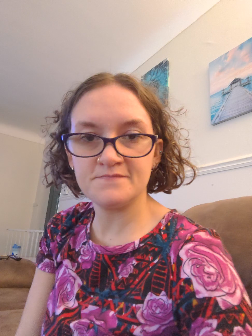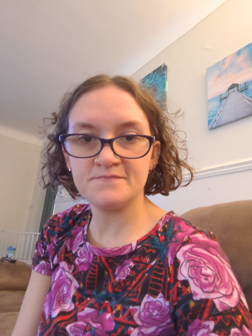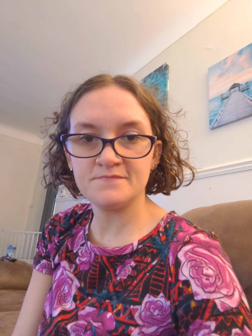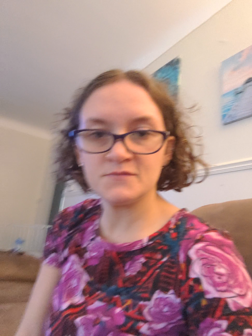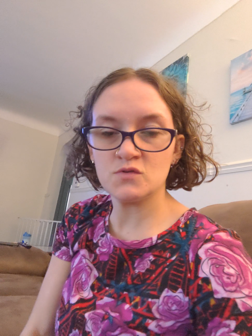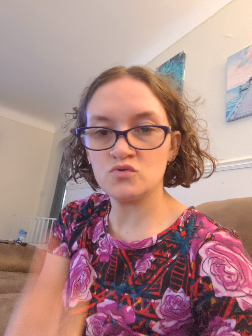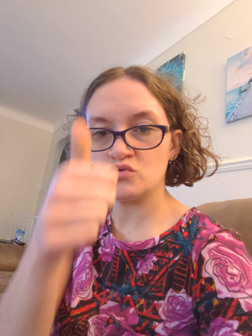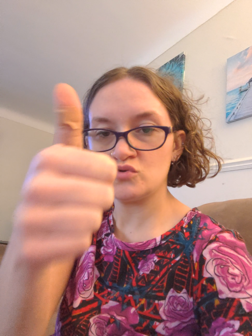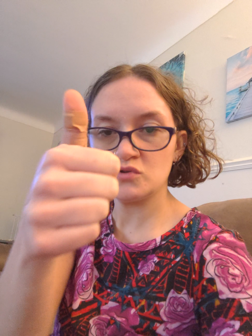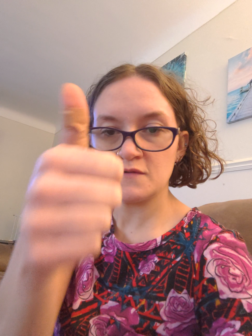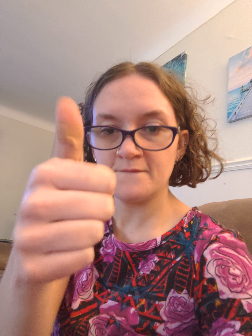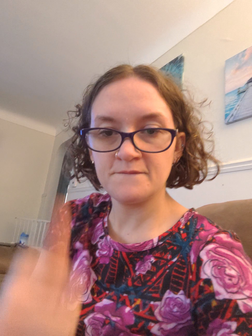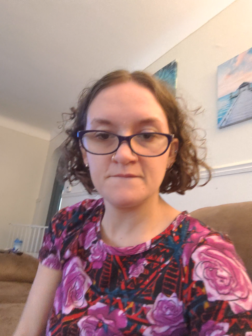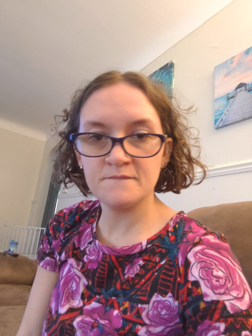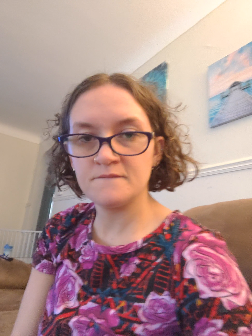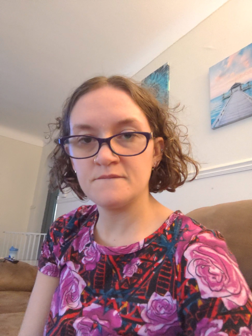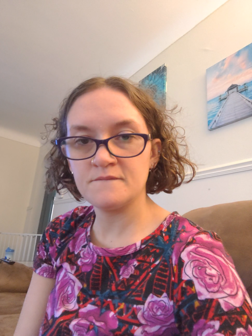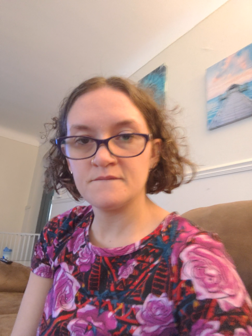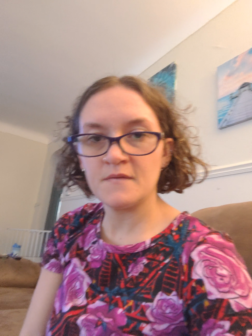yourself